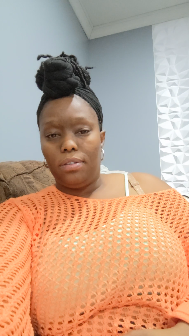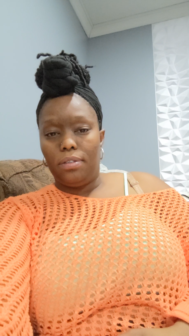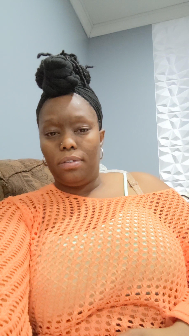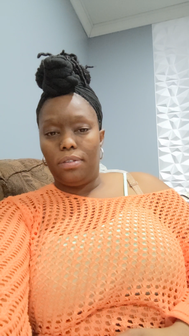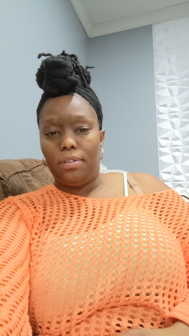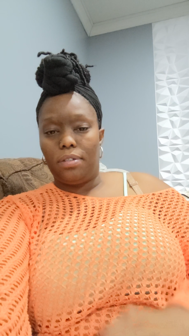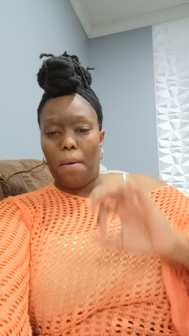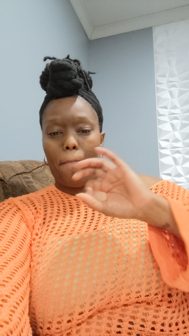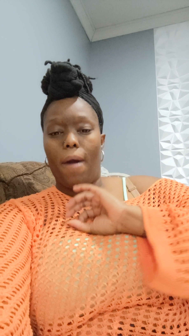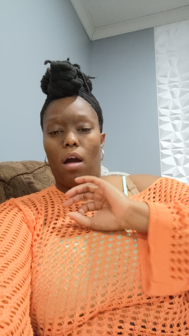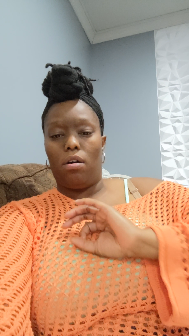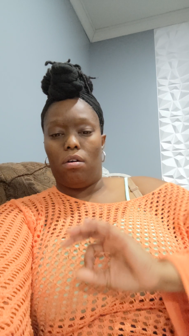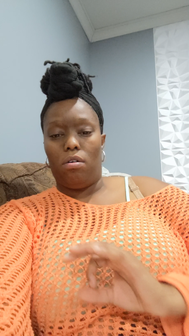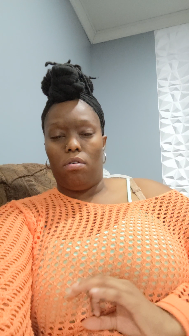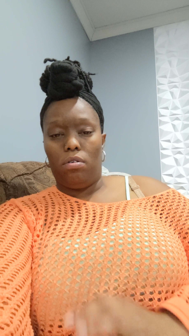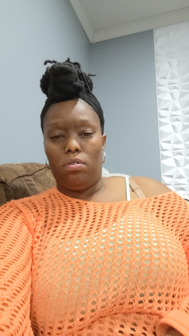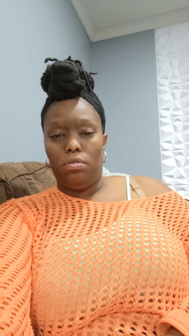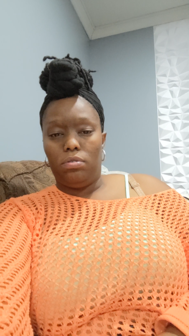button